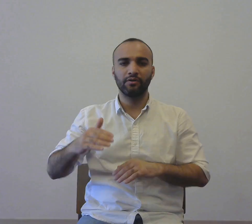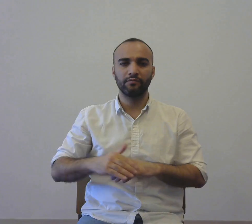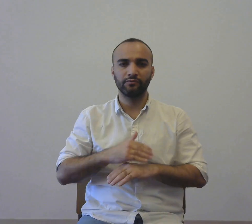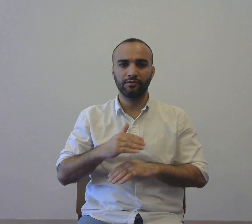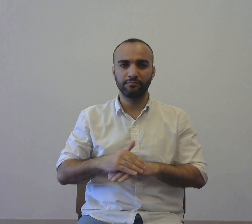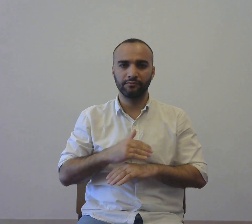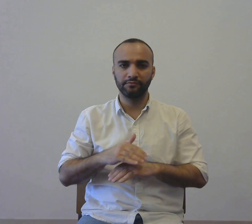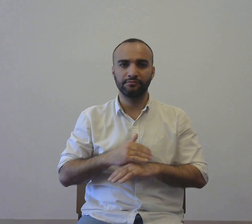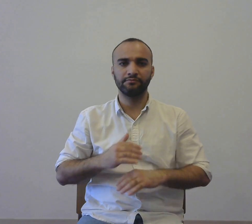xeyir